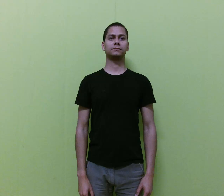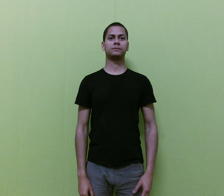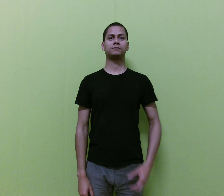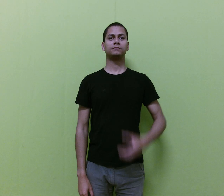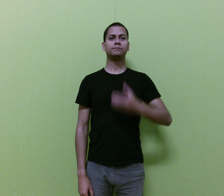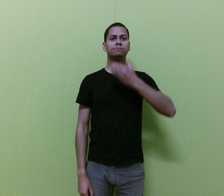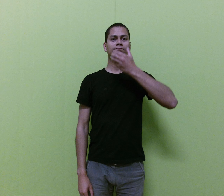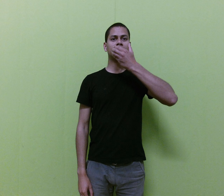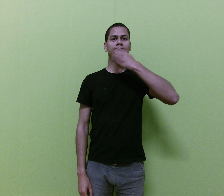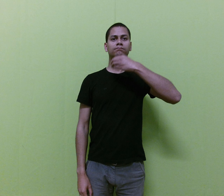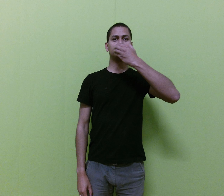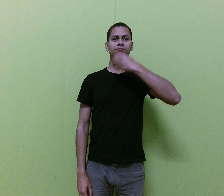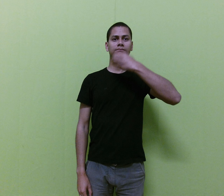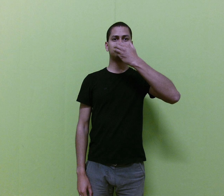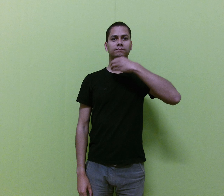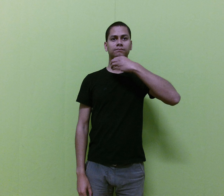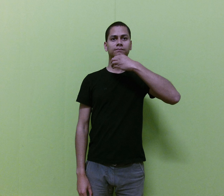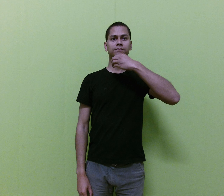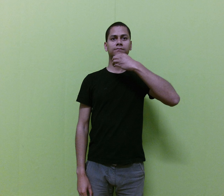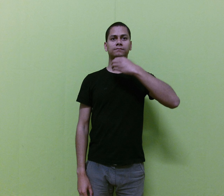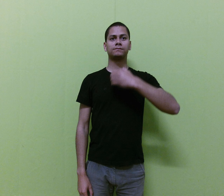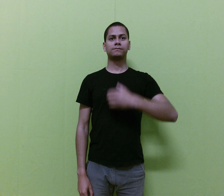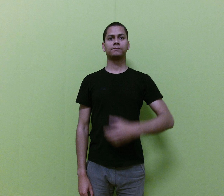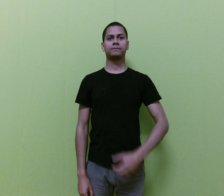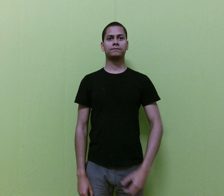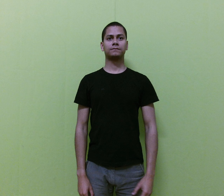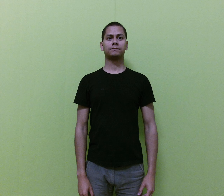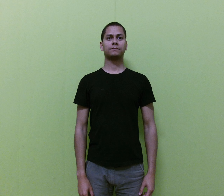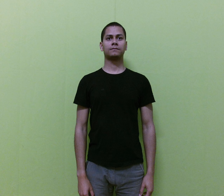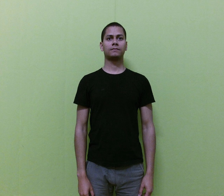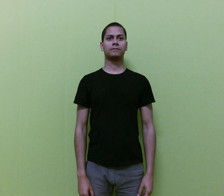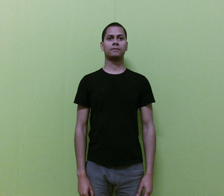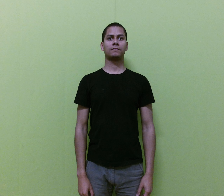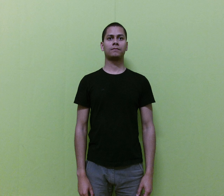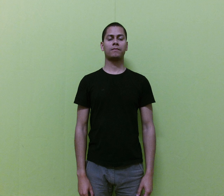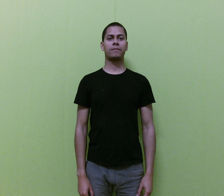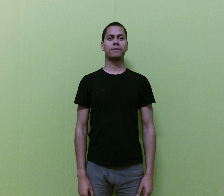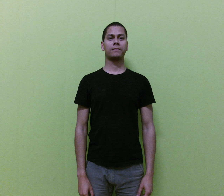maçã